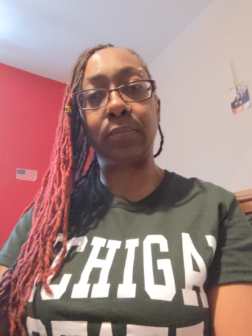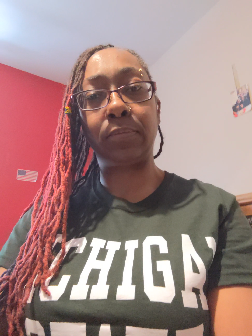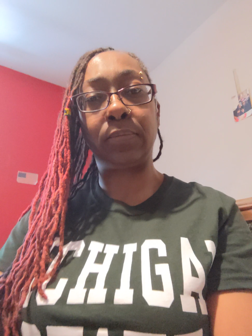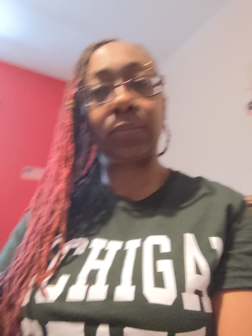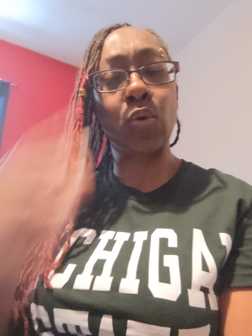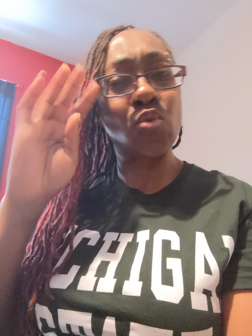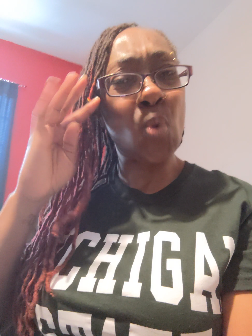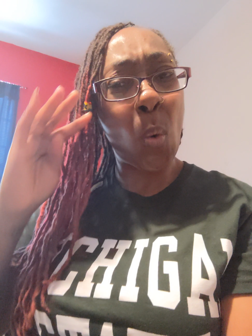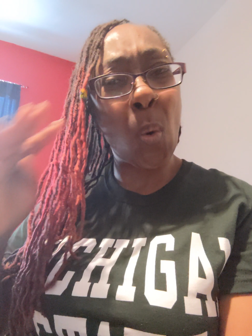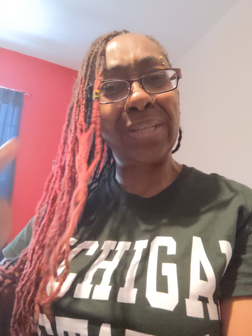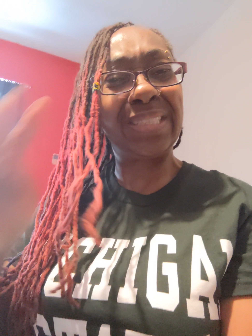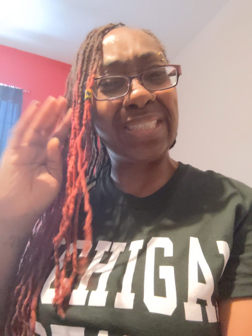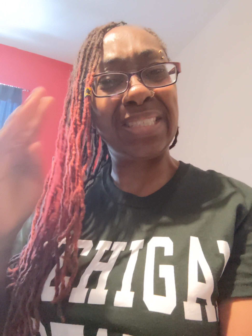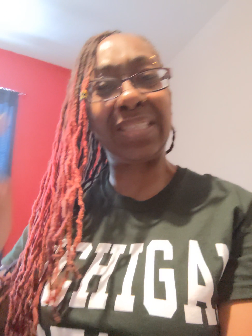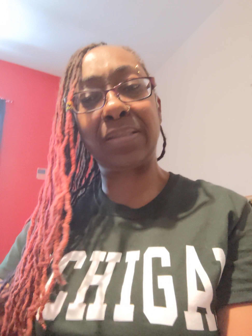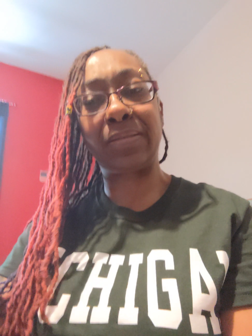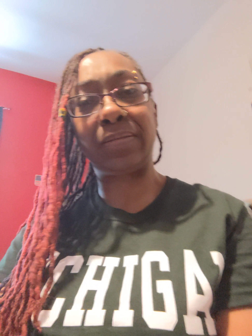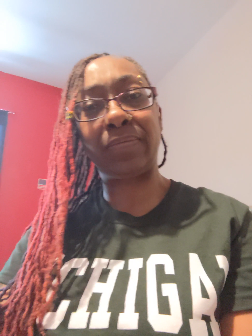noisy